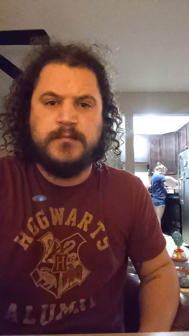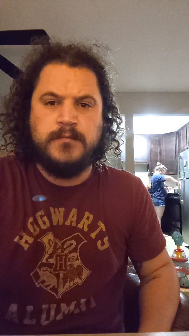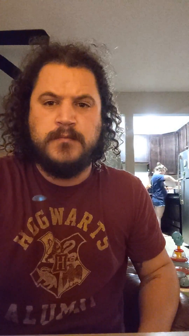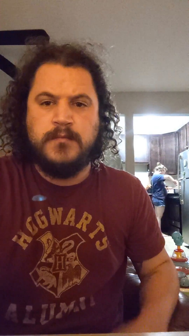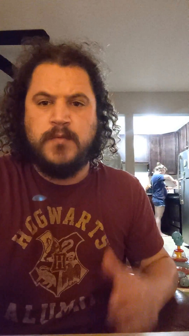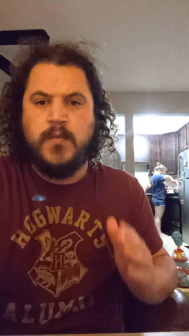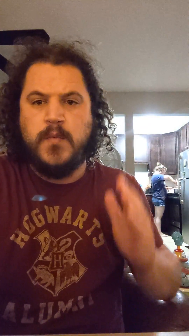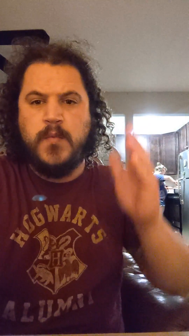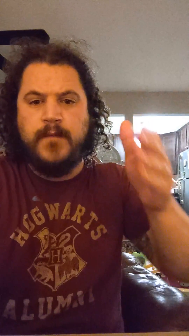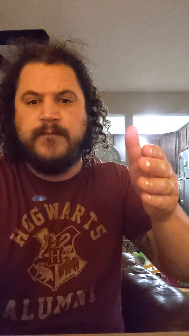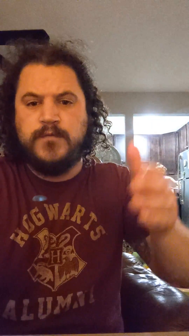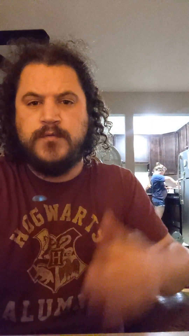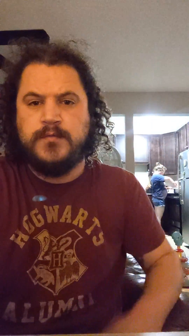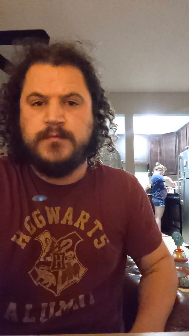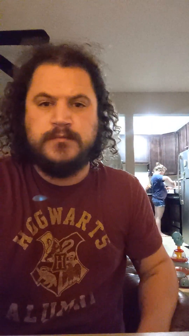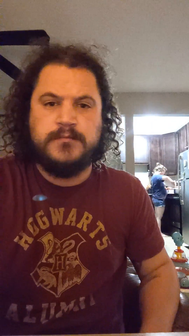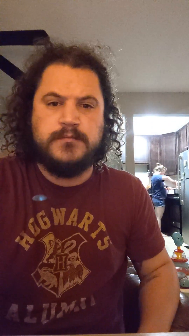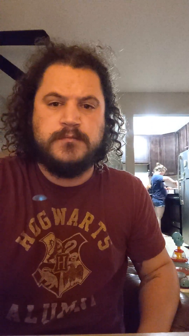over